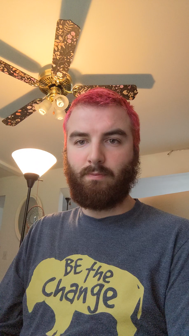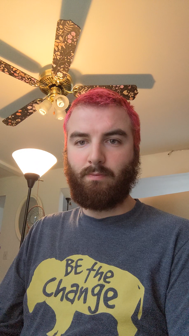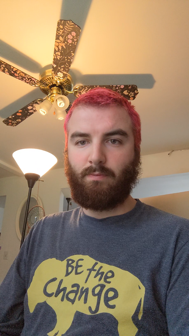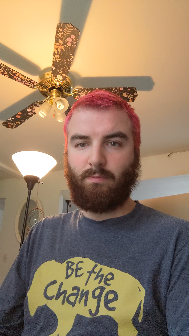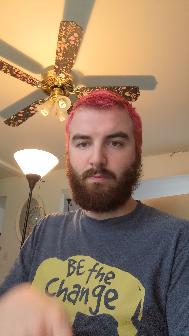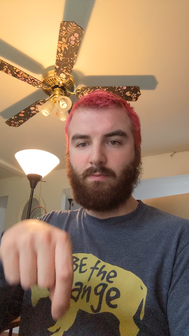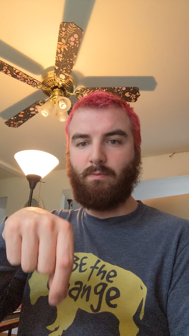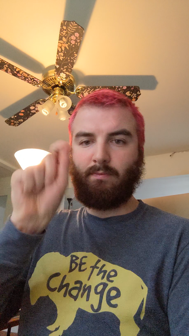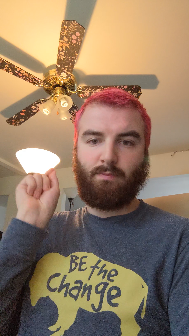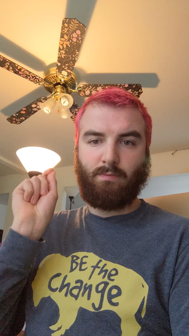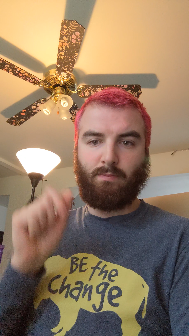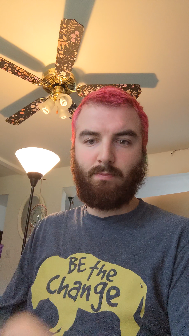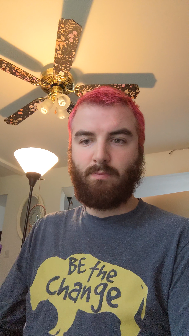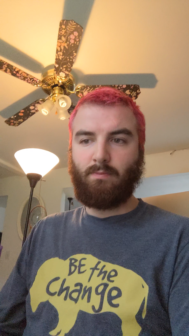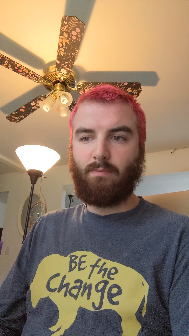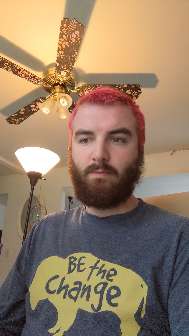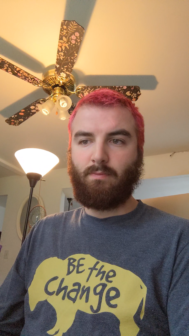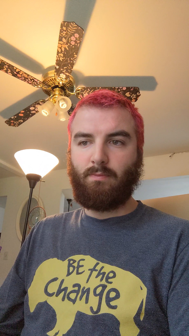rip